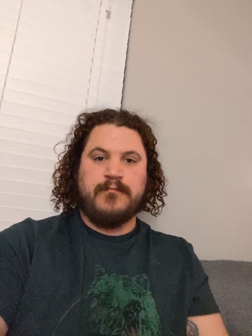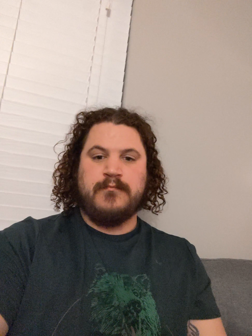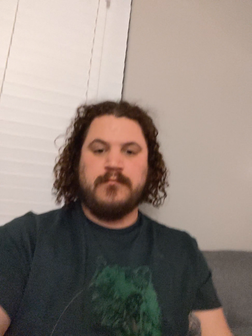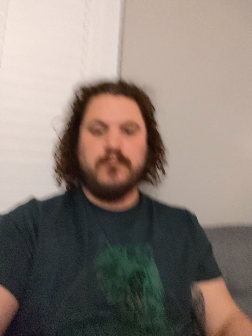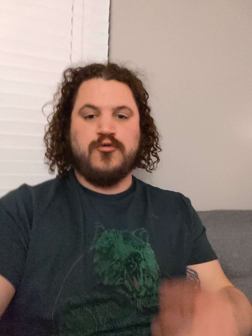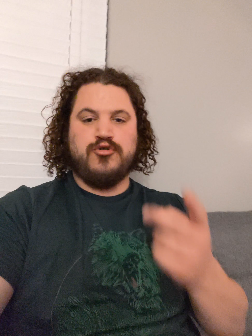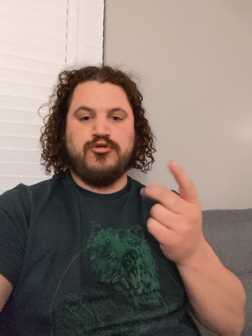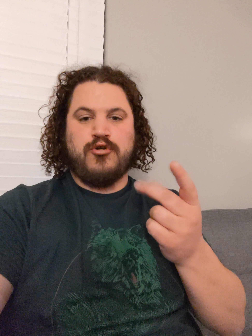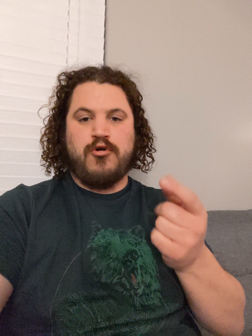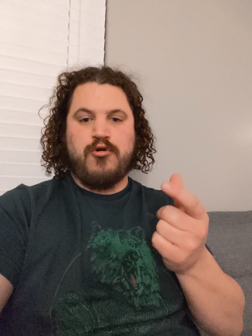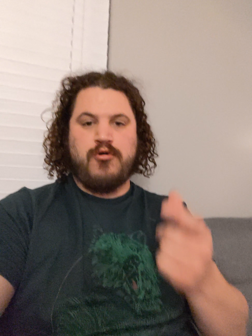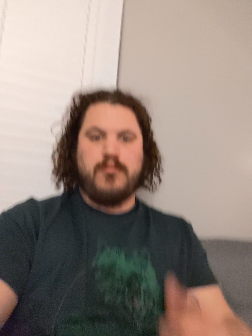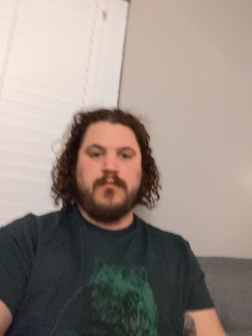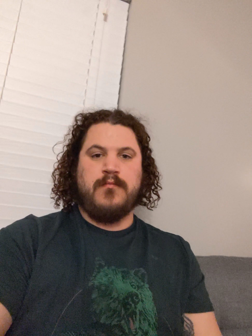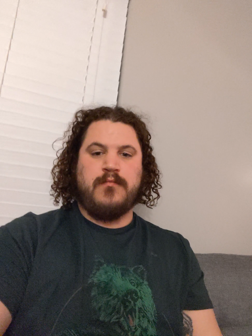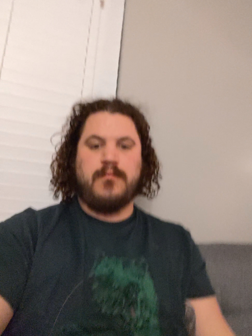dog